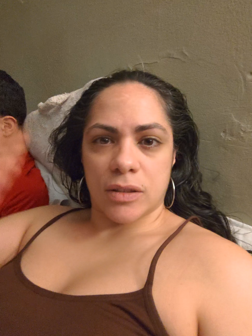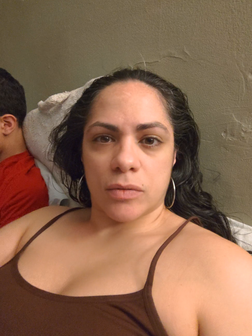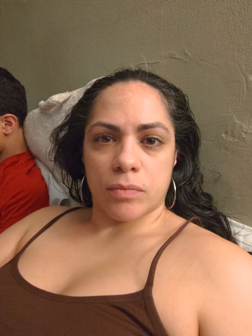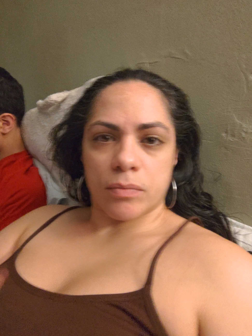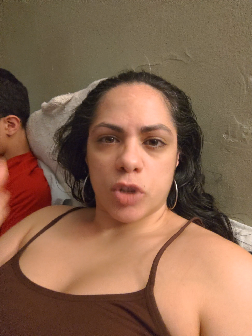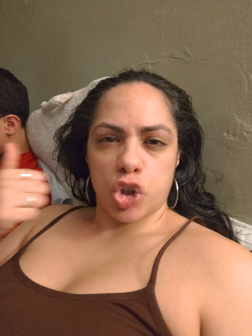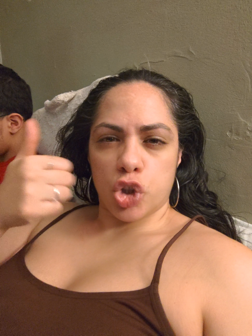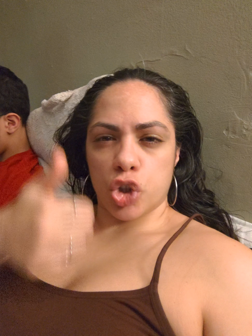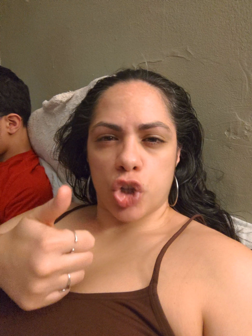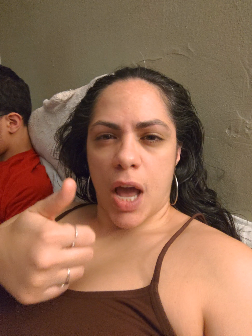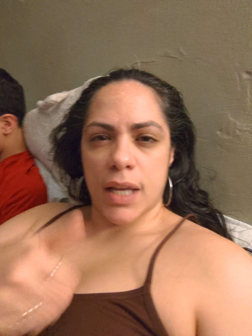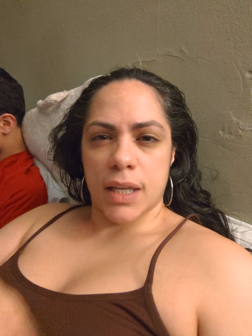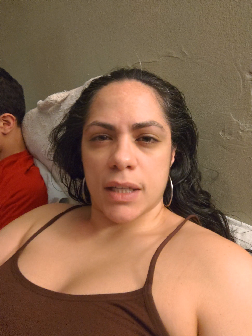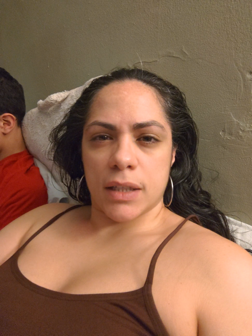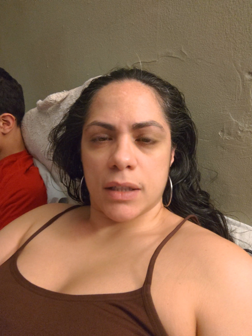jacket